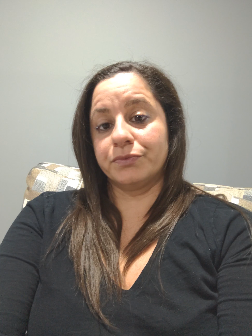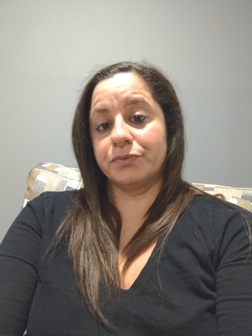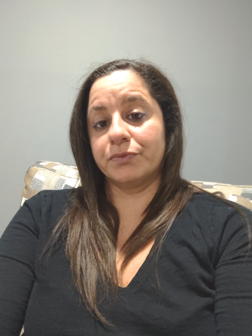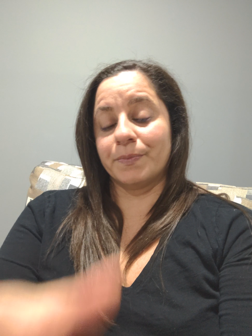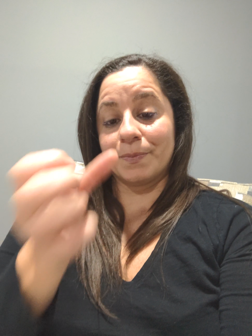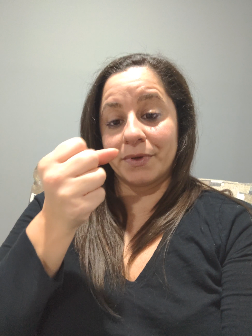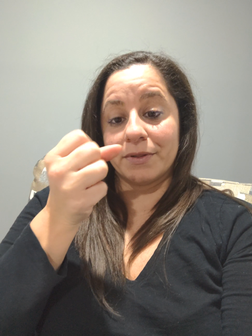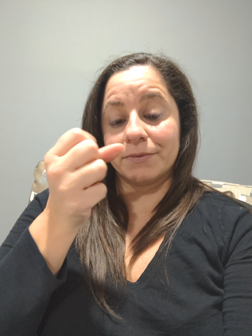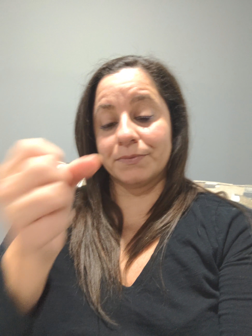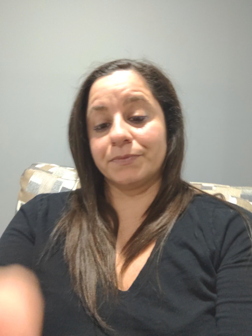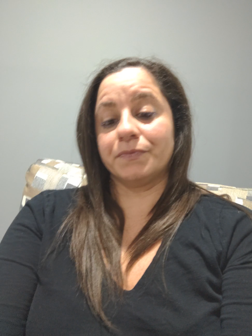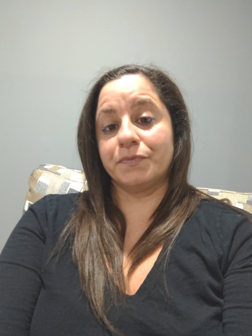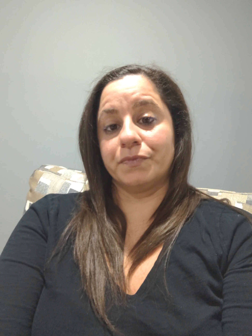milk